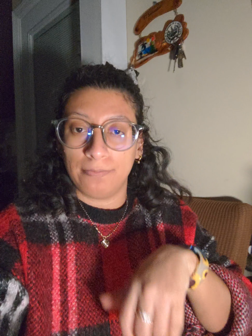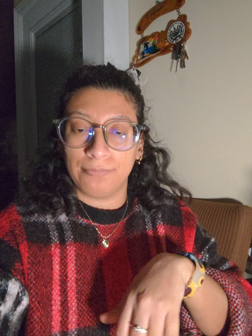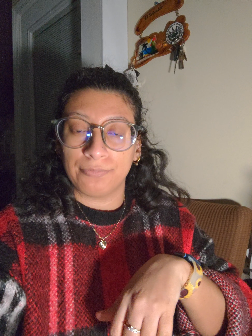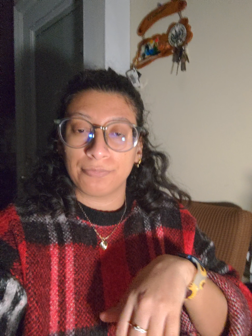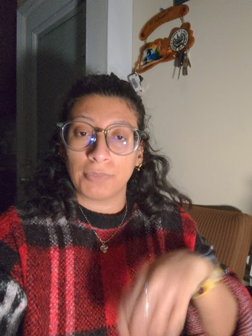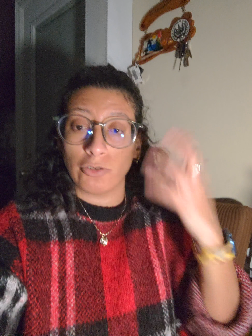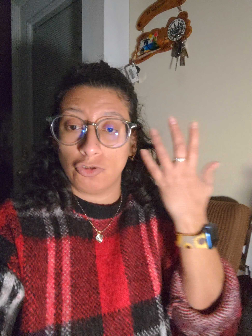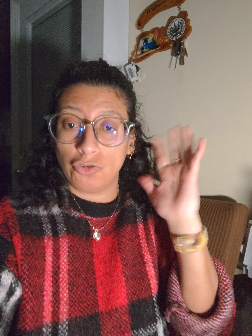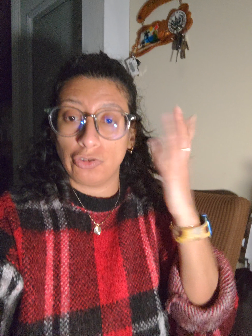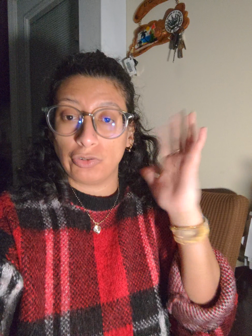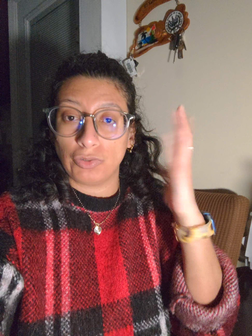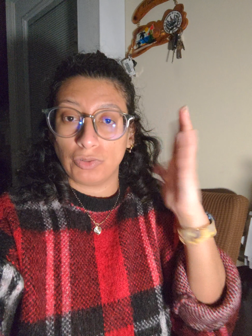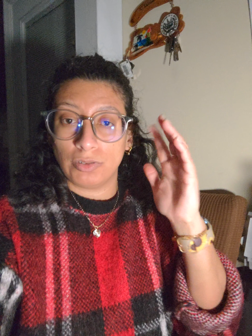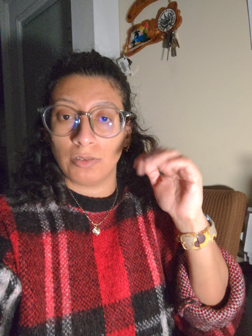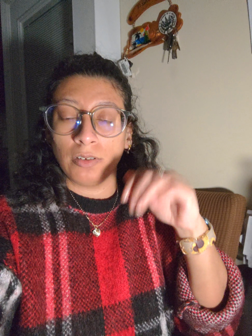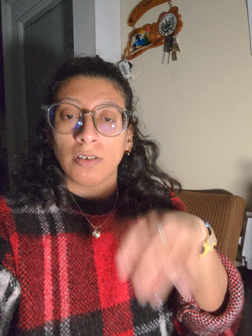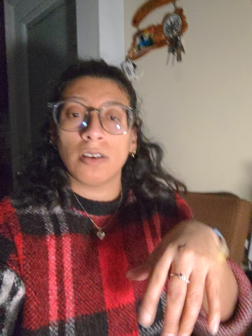tree